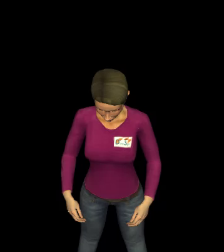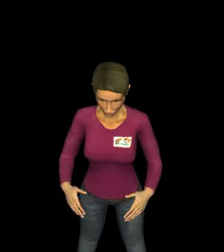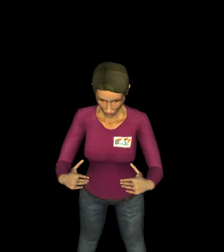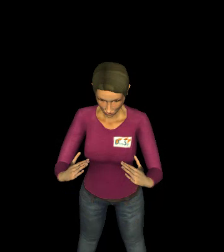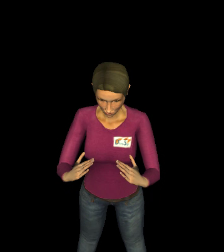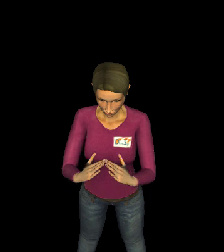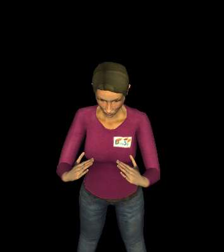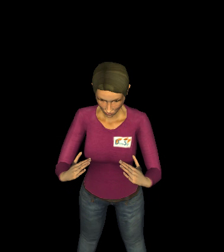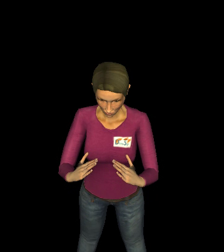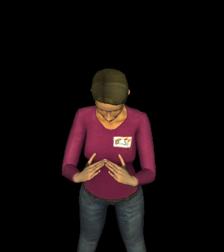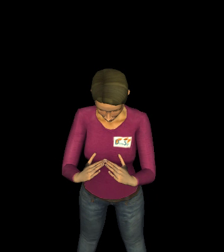بيت